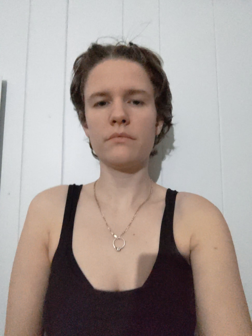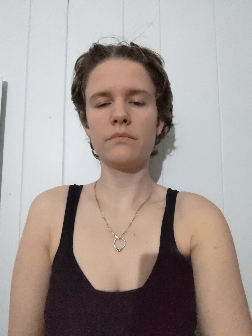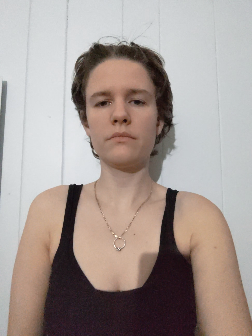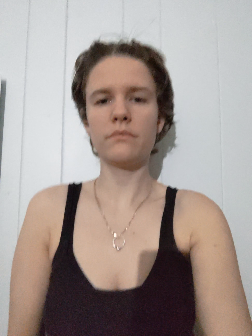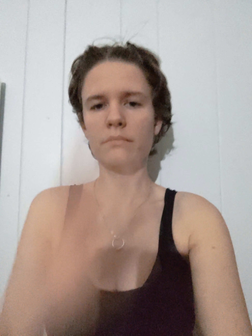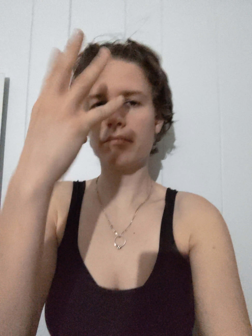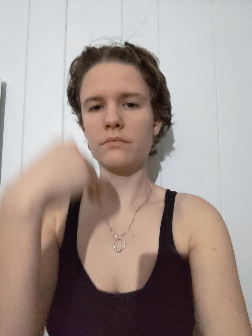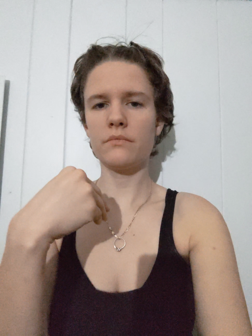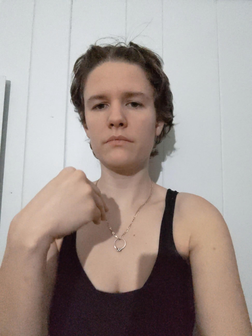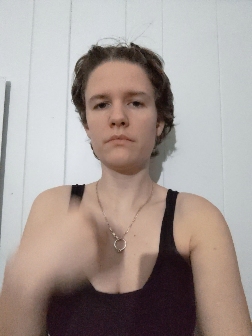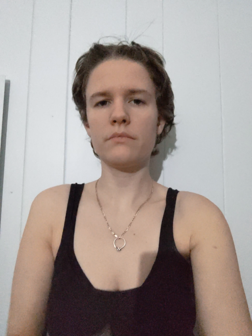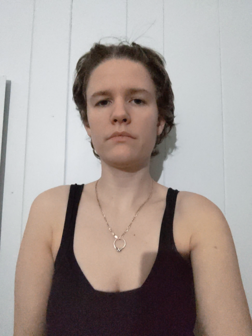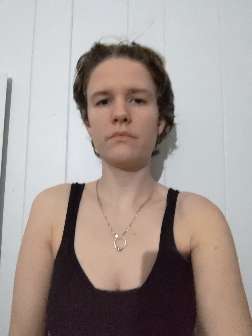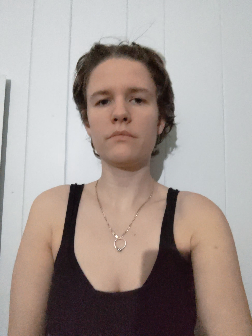nap